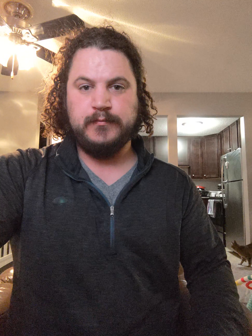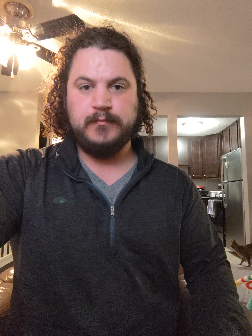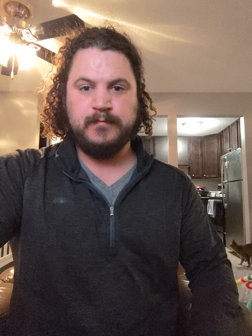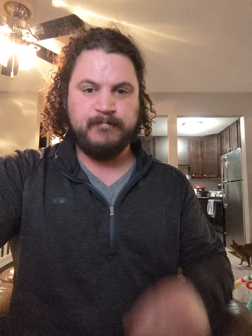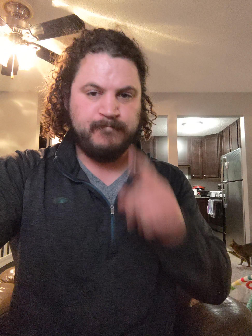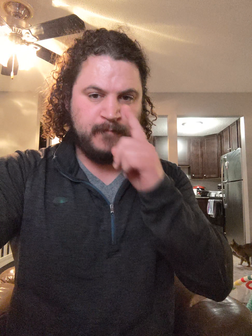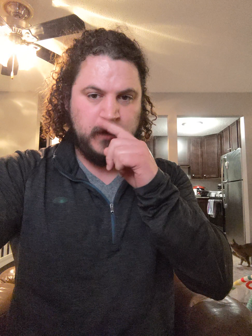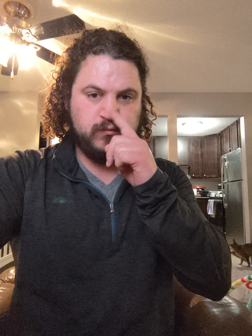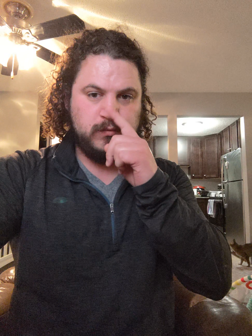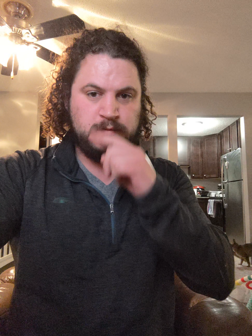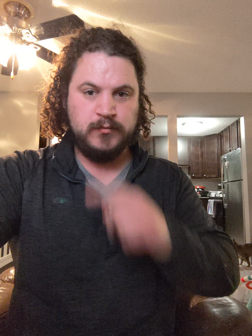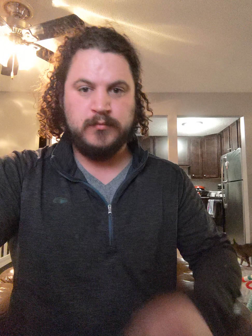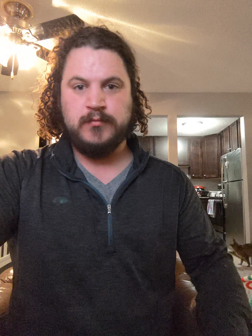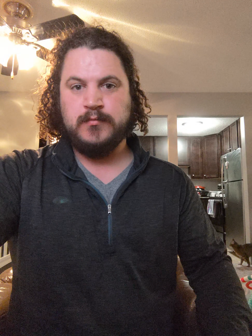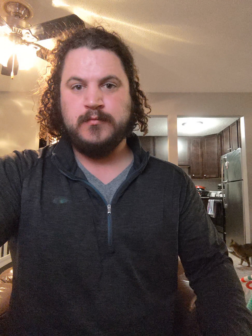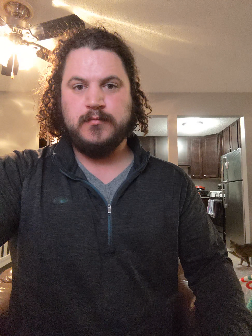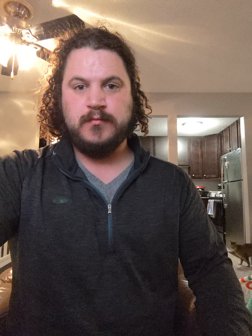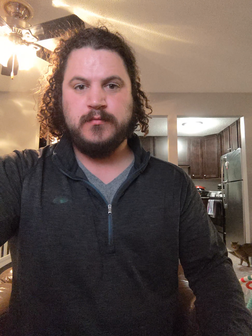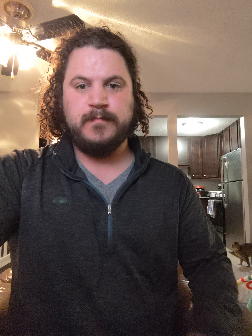mouse